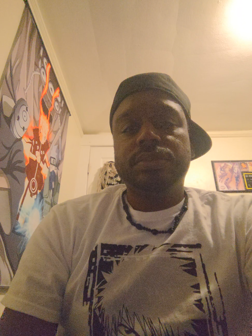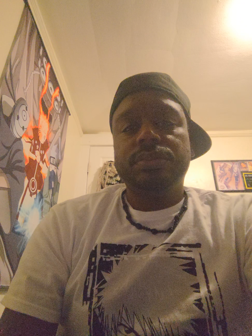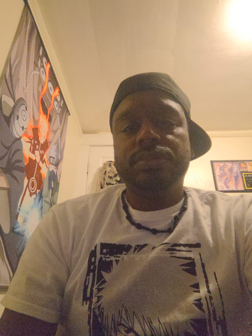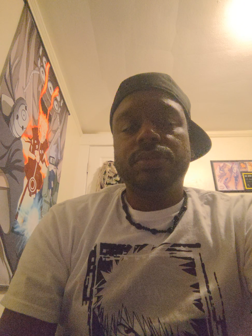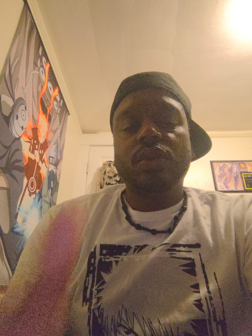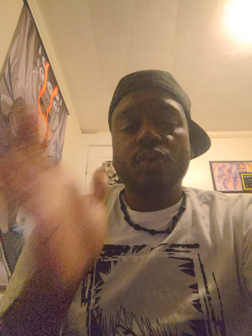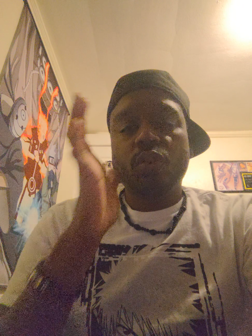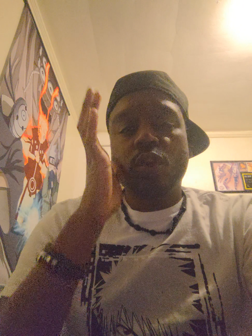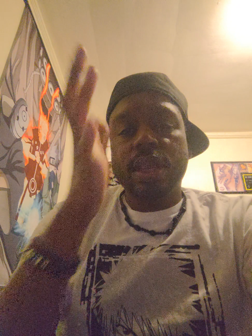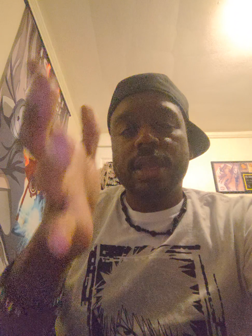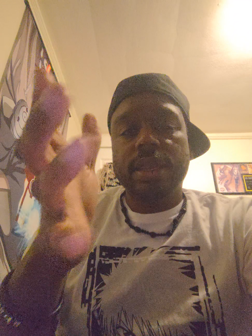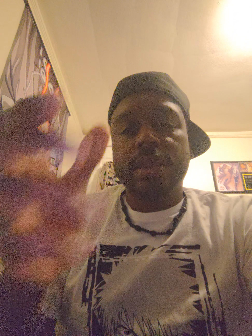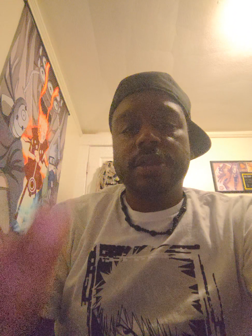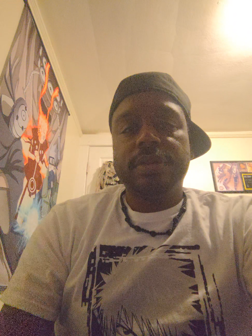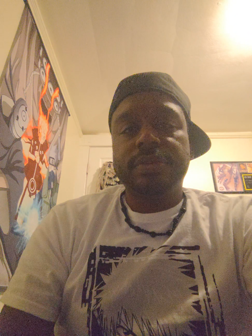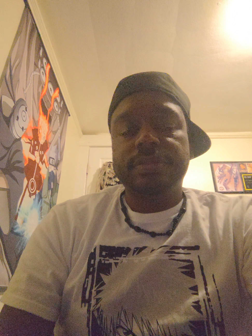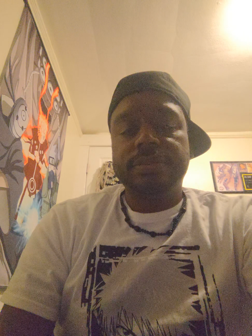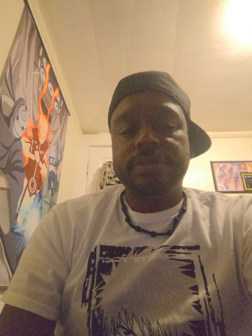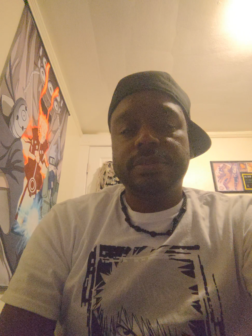will